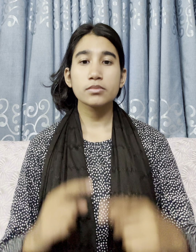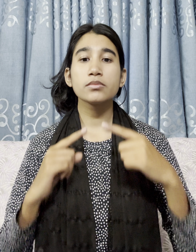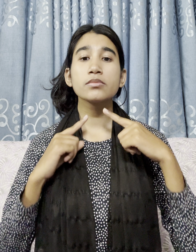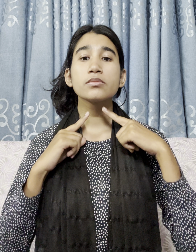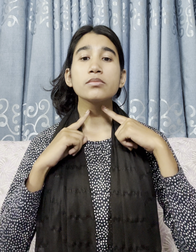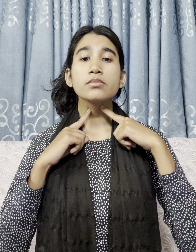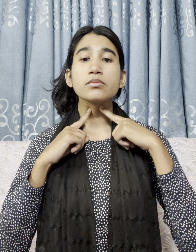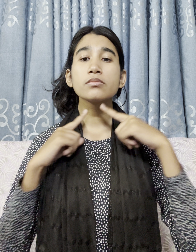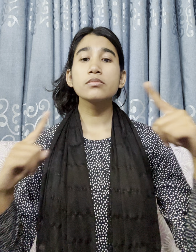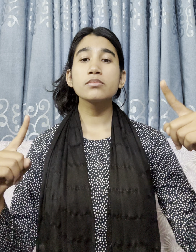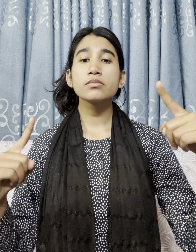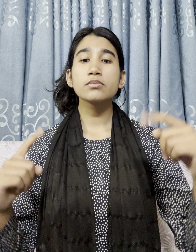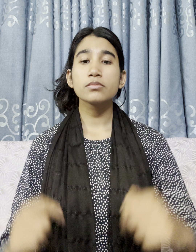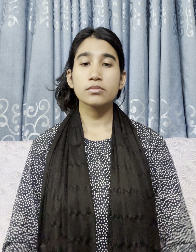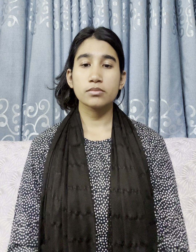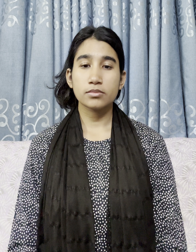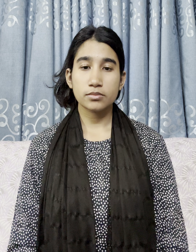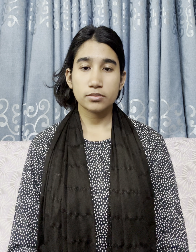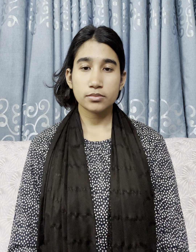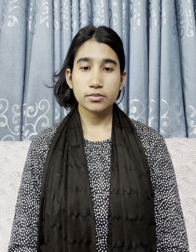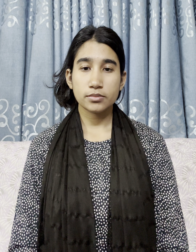চিৎকার করা